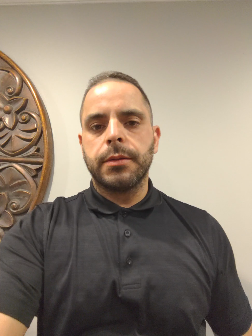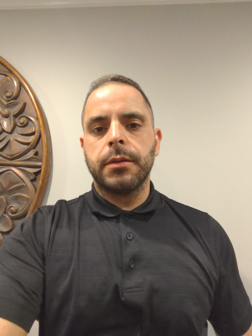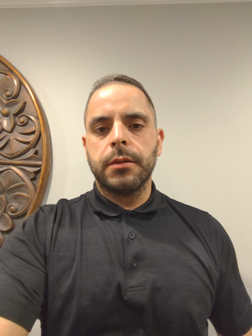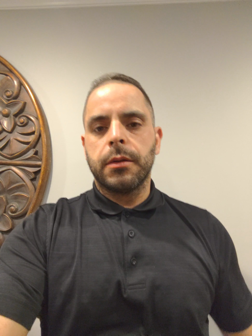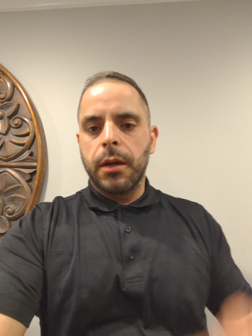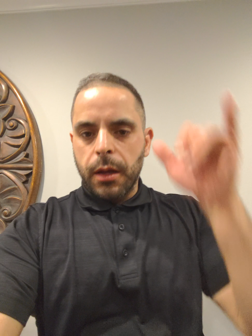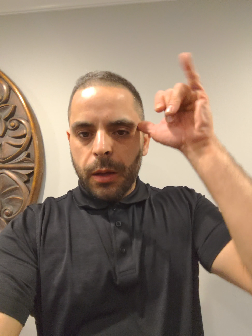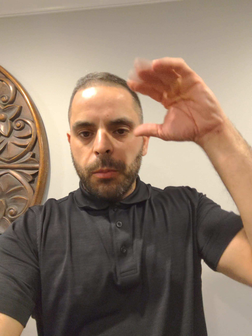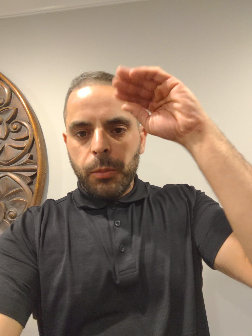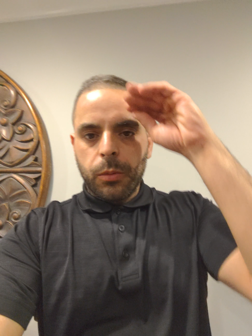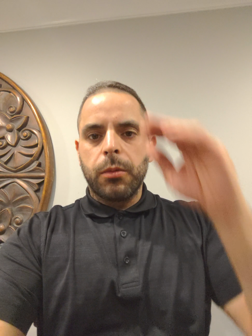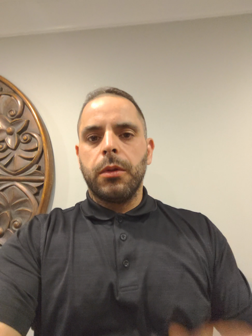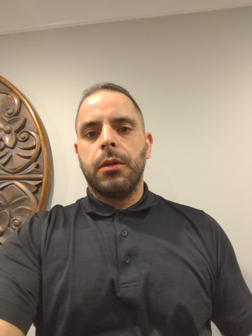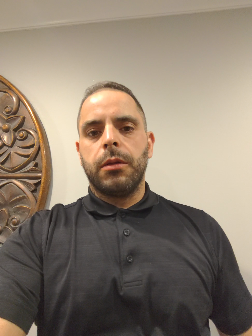cowboy